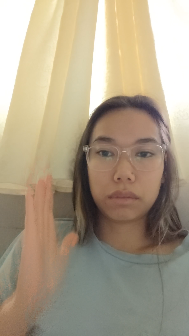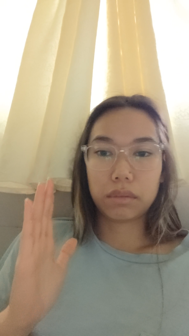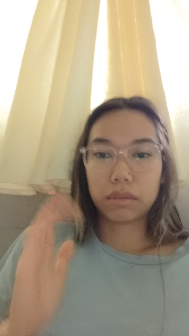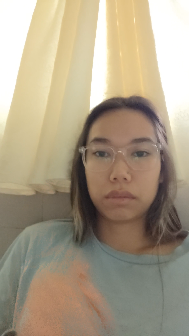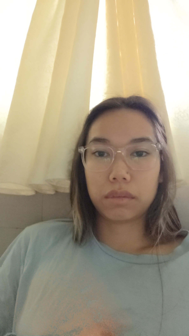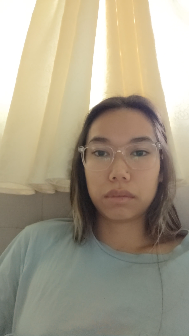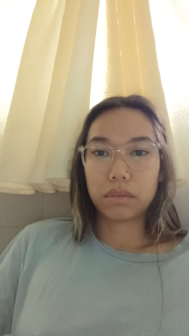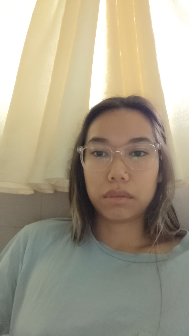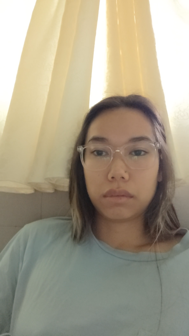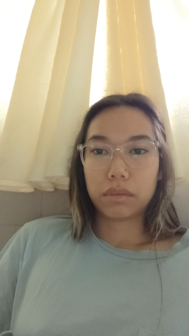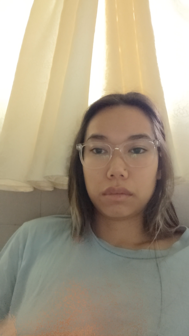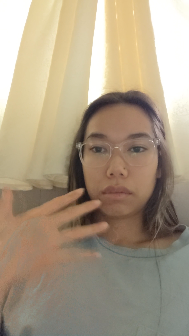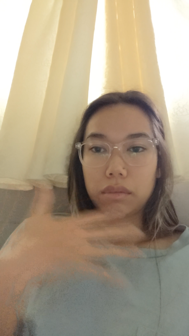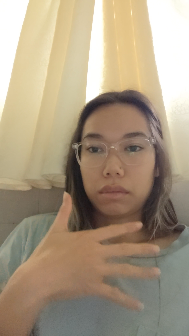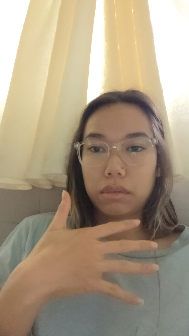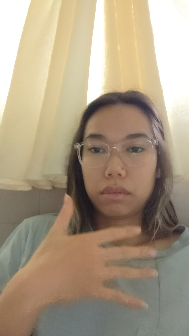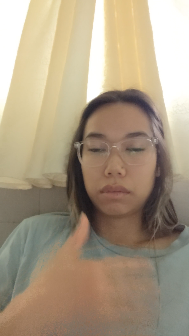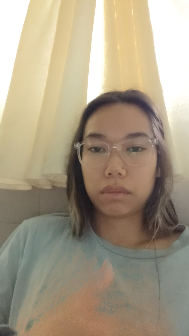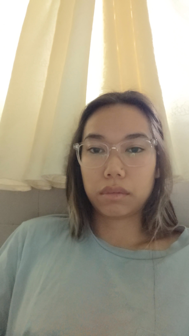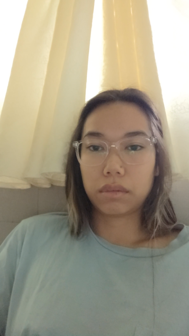scared